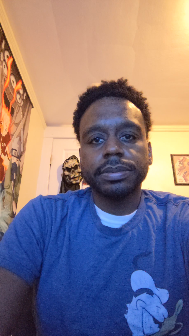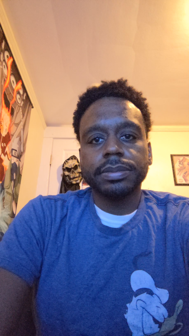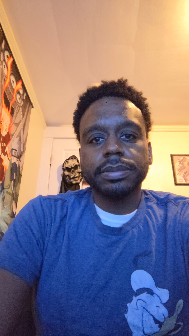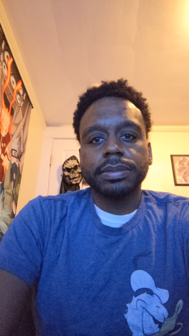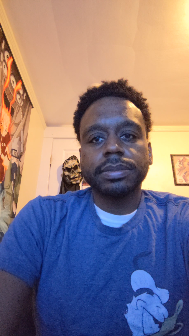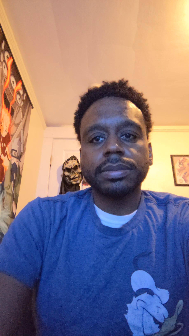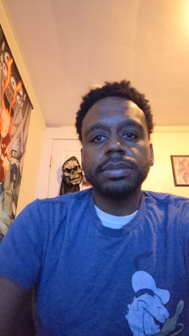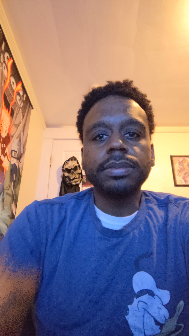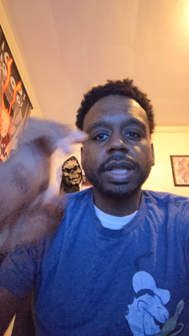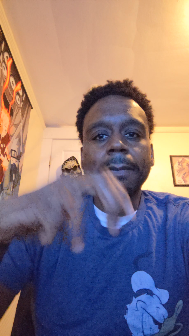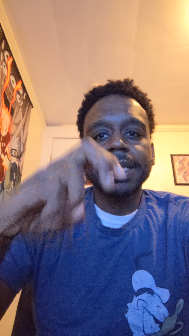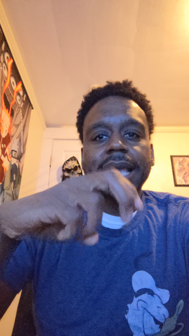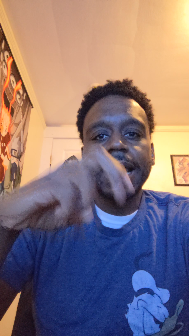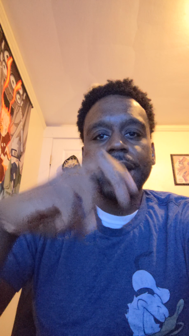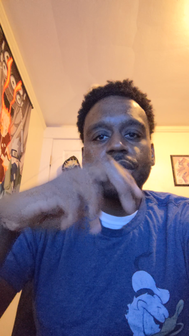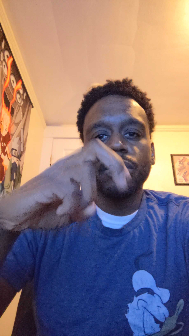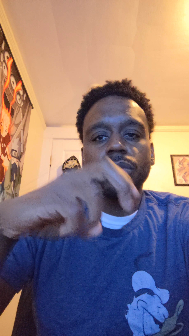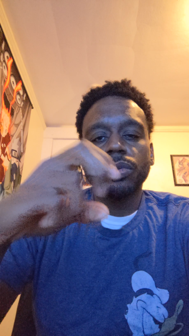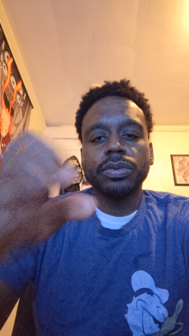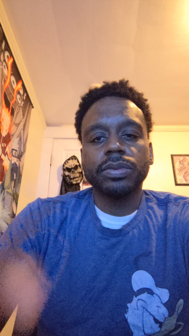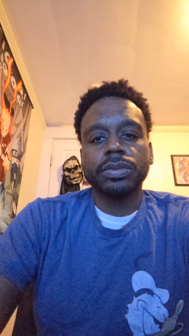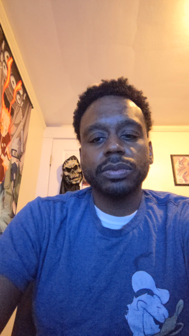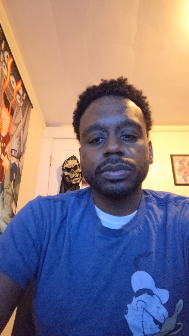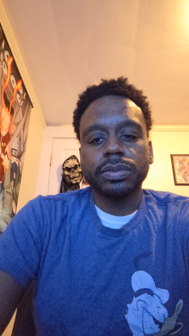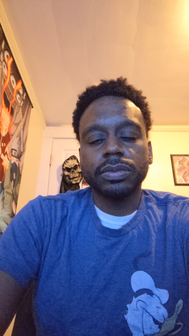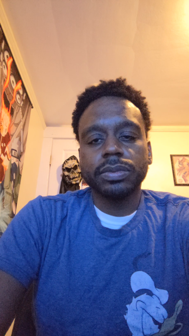potato